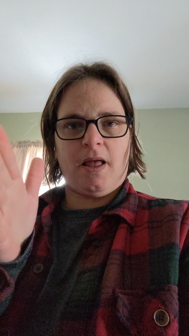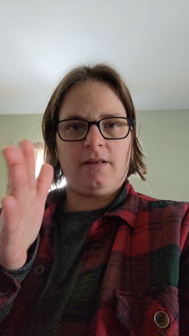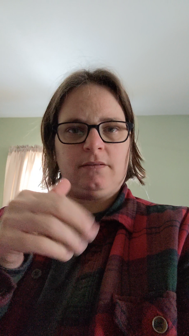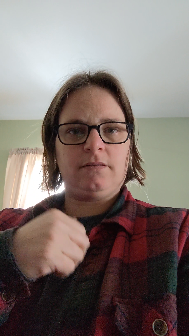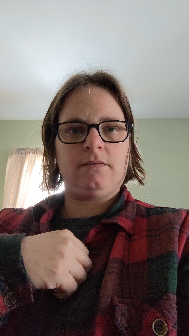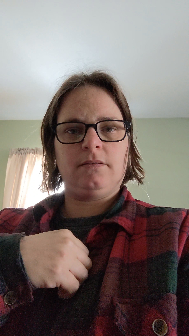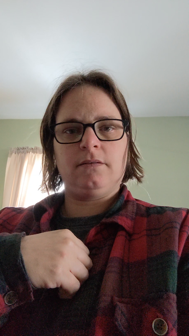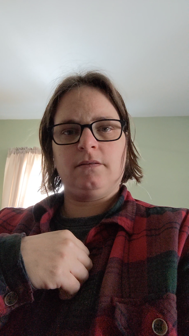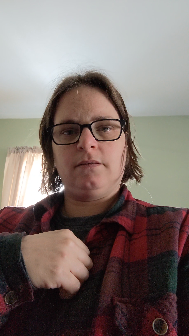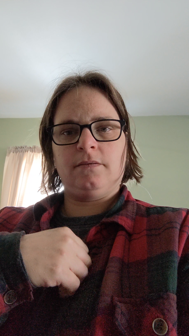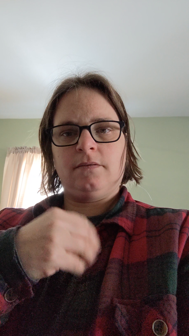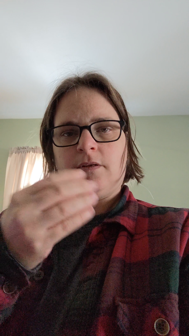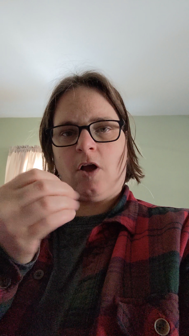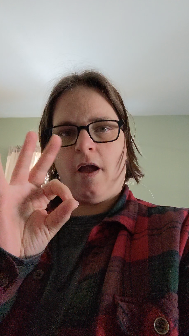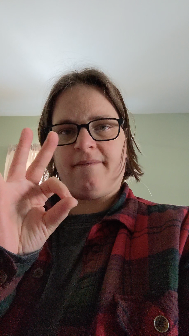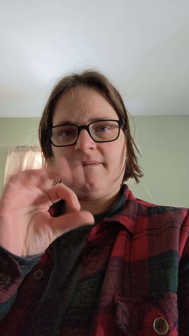of